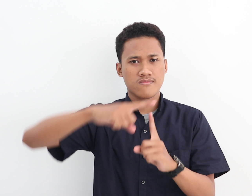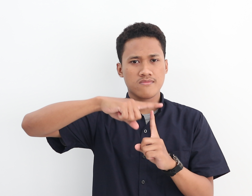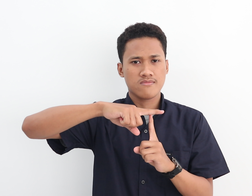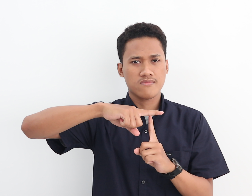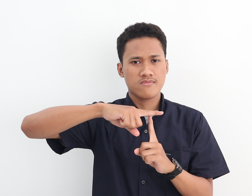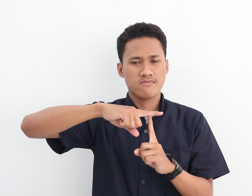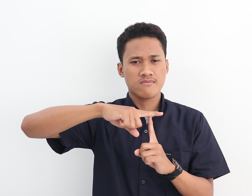T